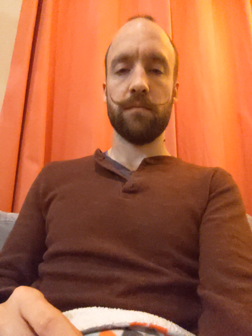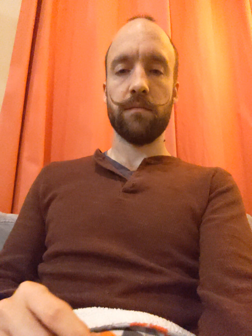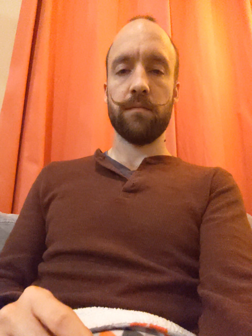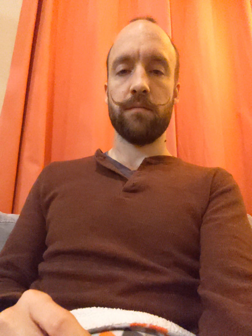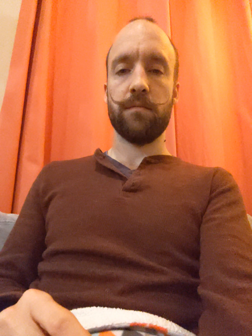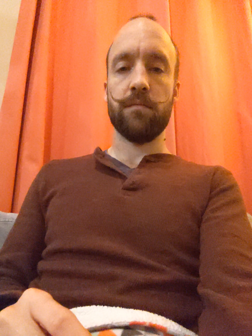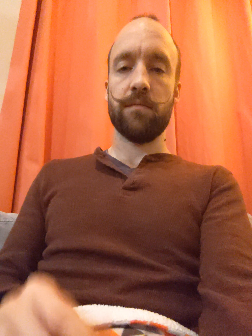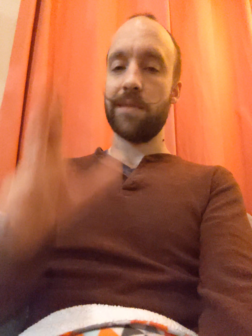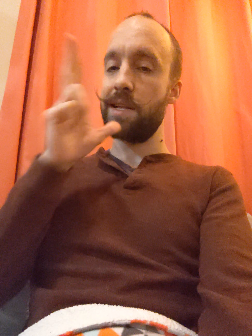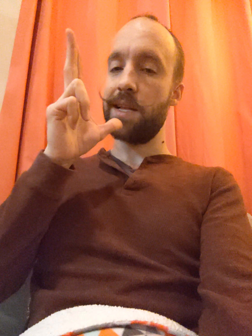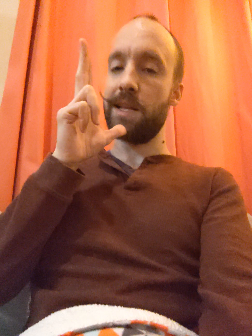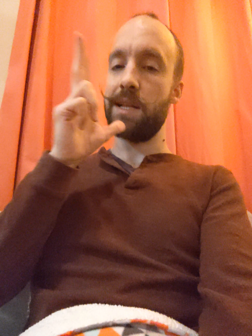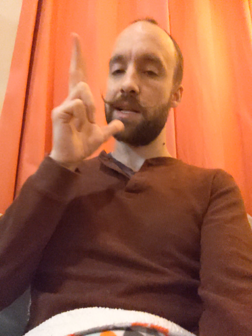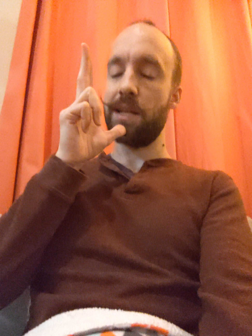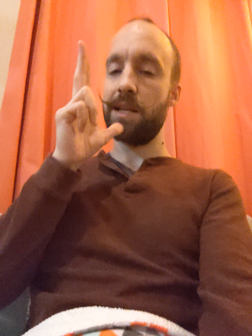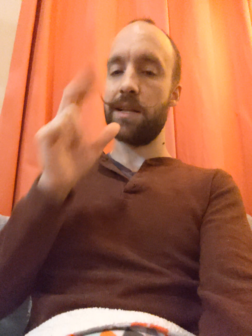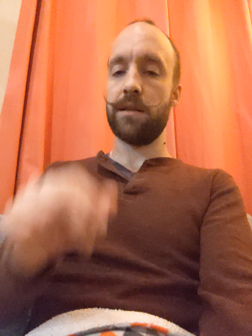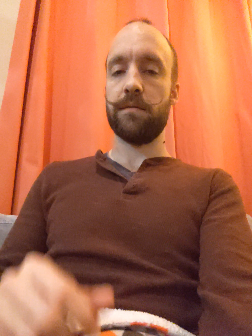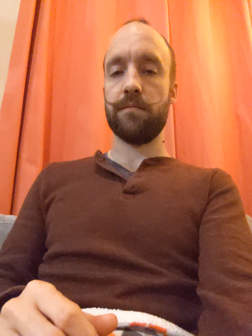hen